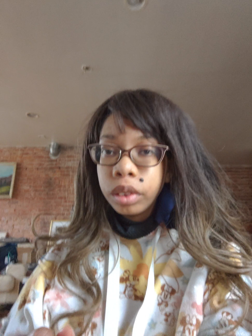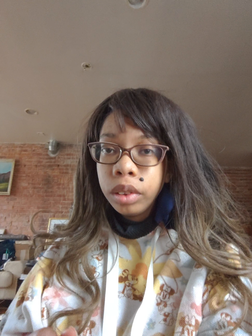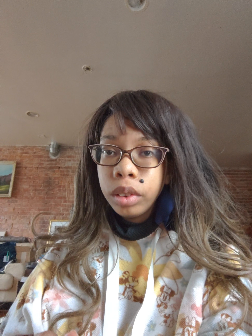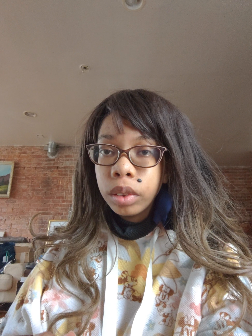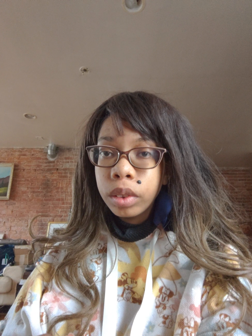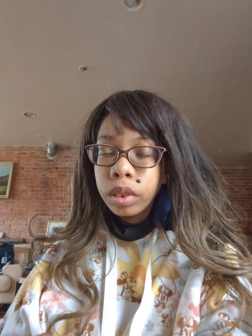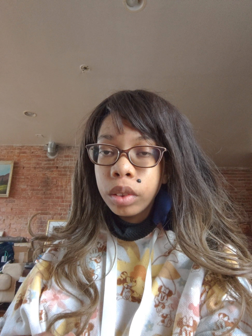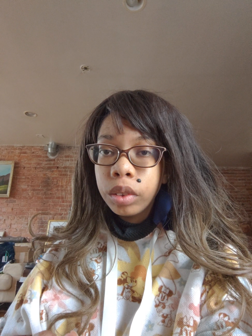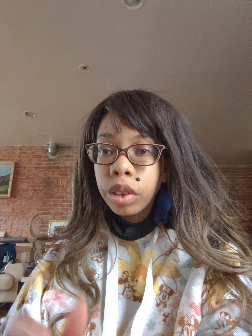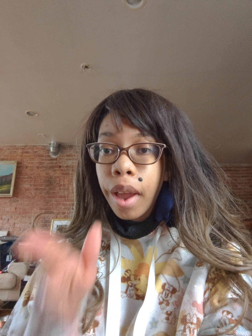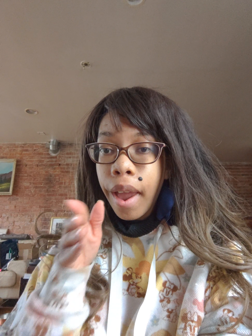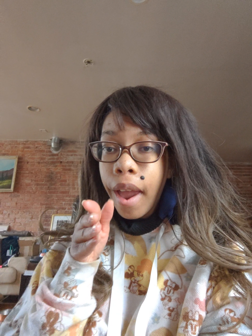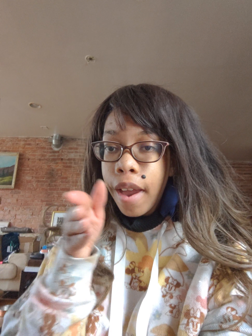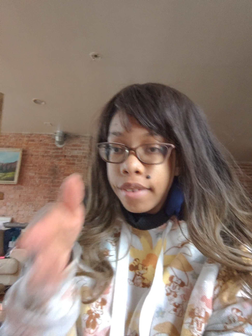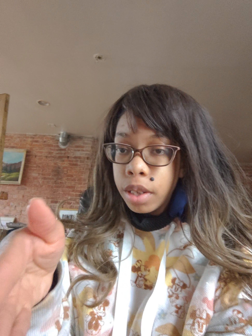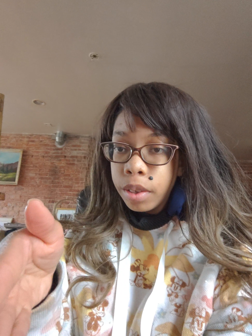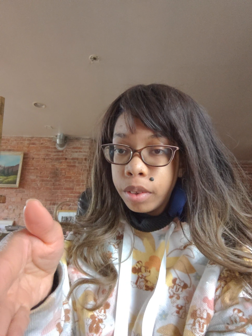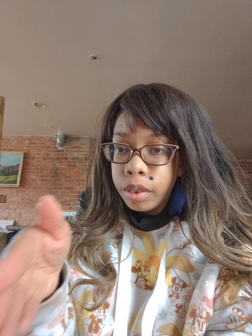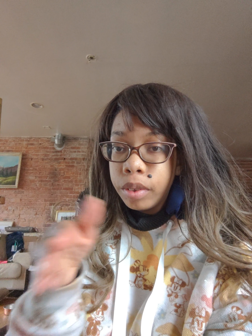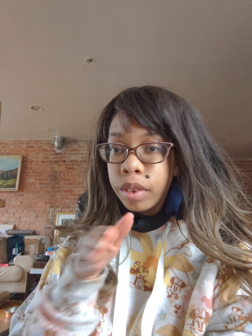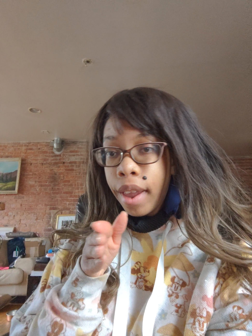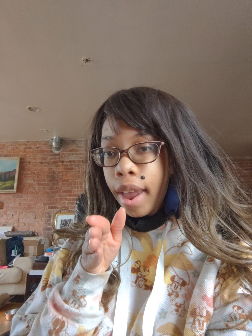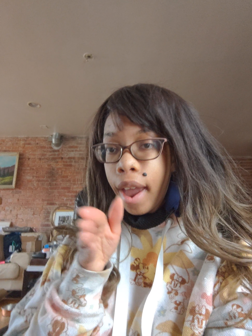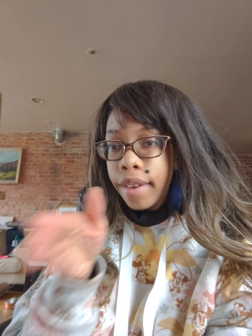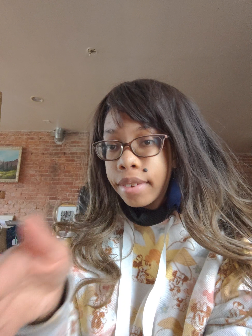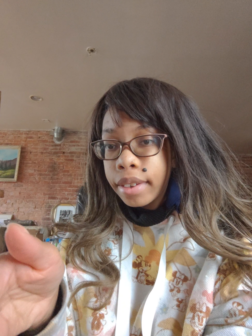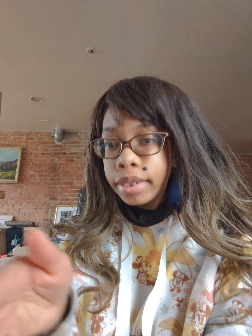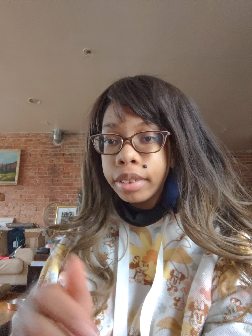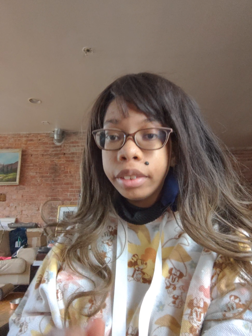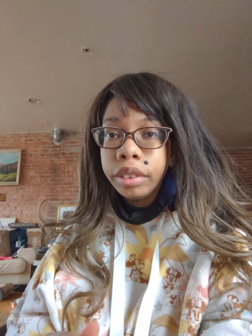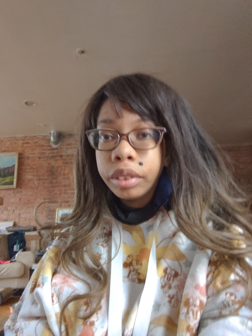after